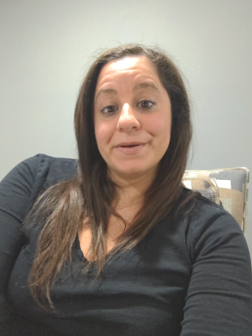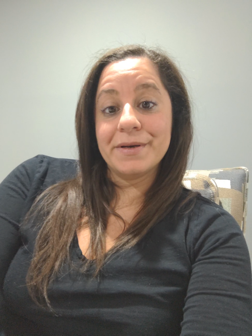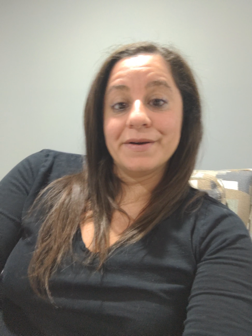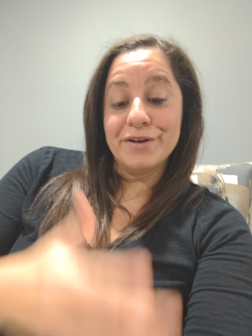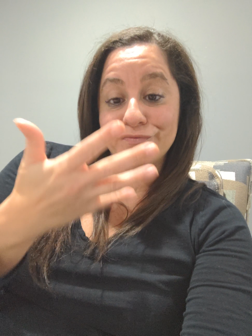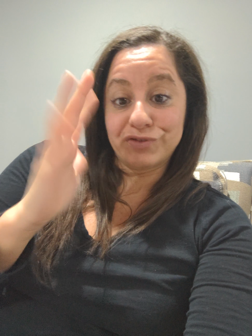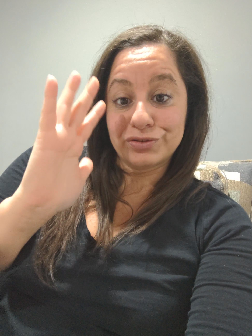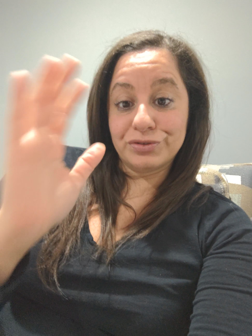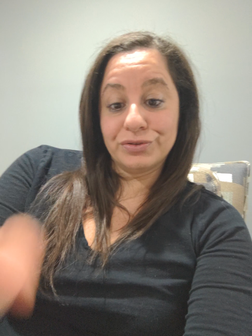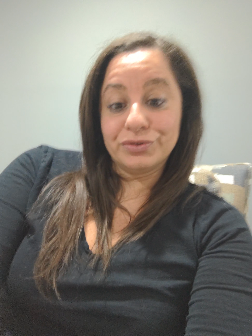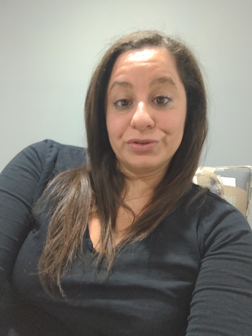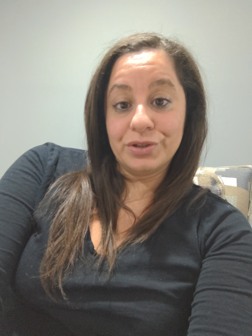finish